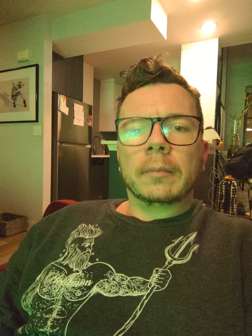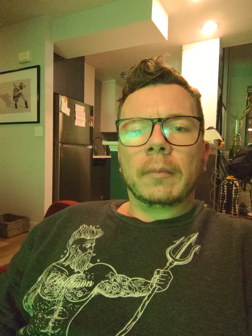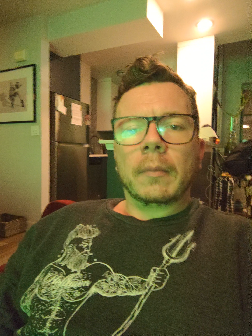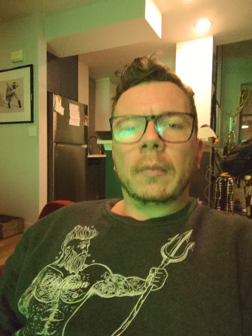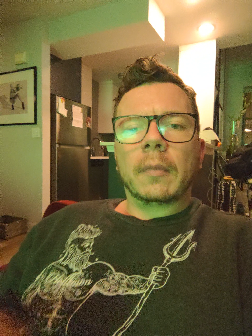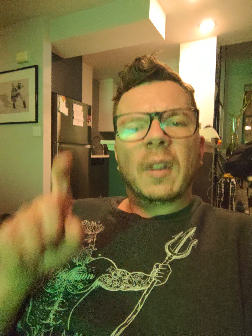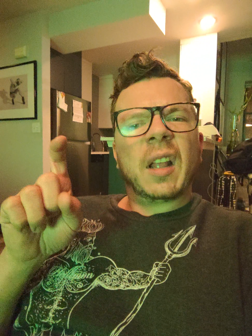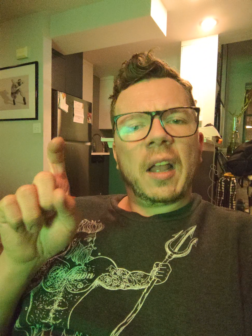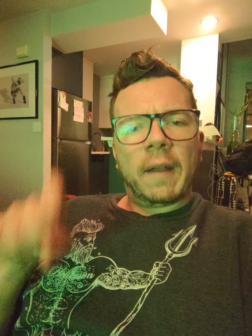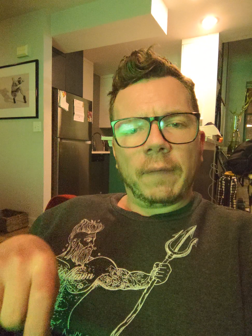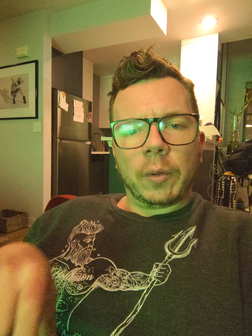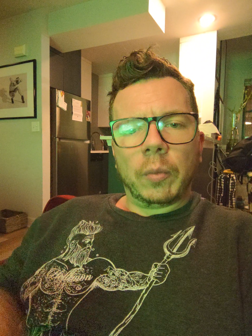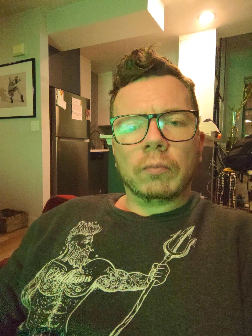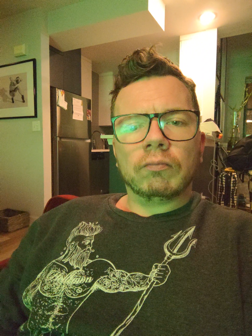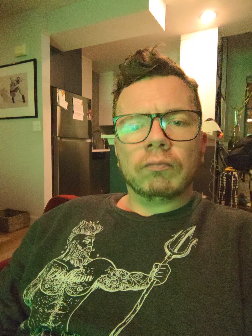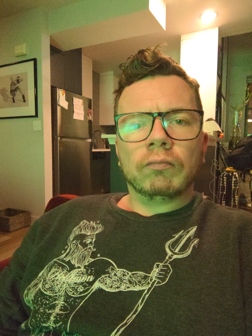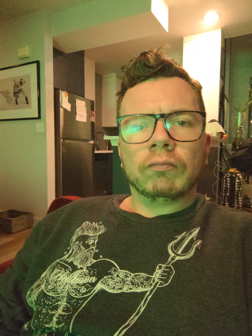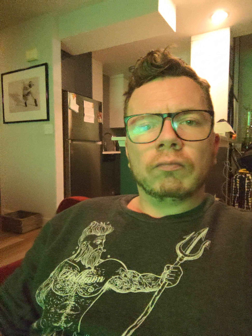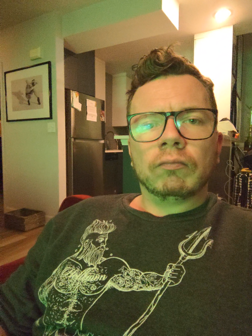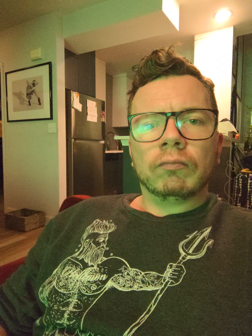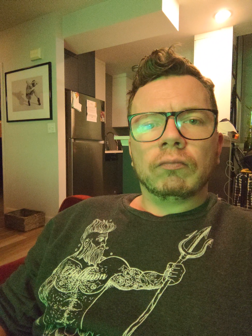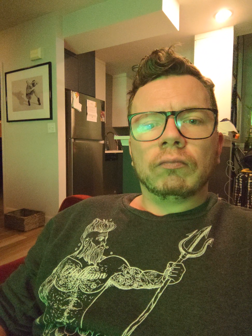have to